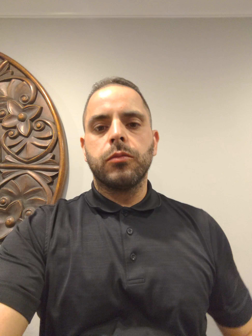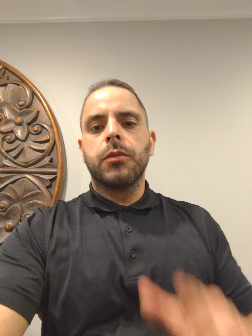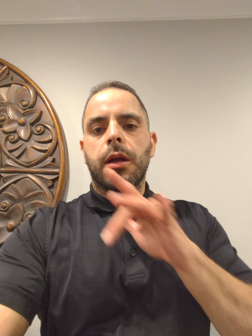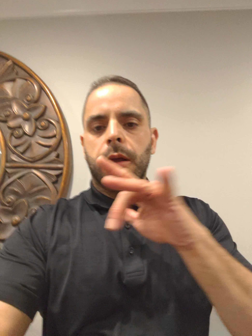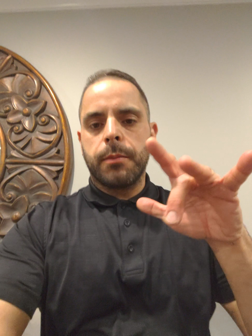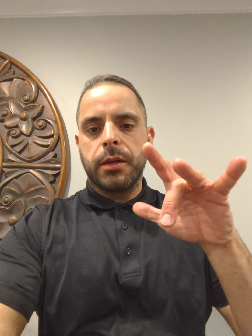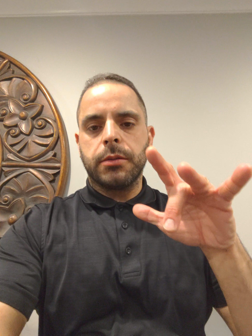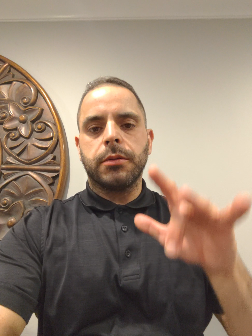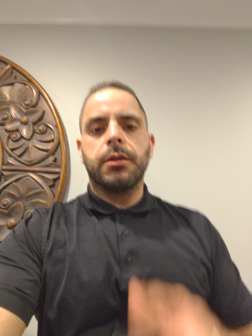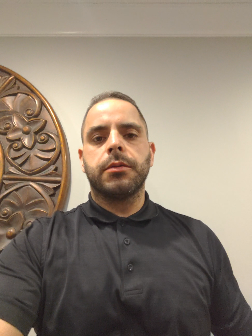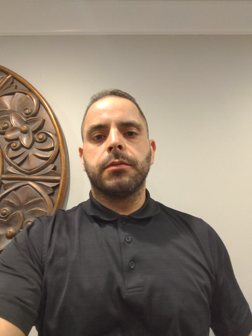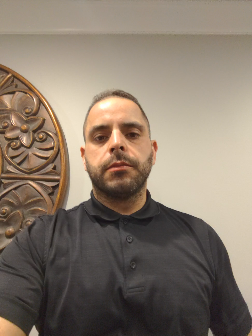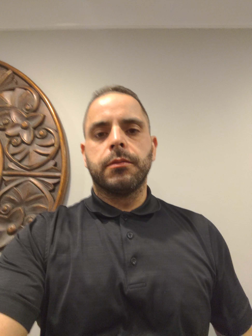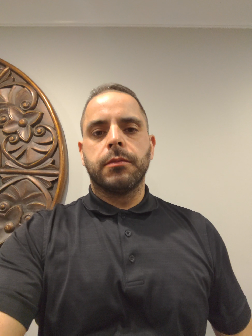empty